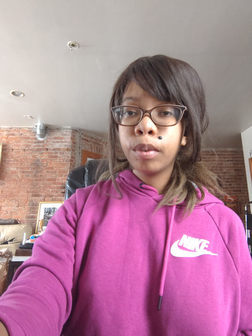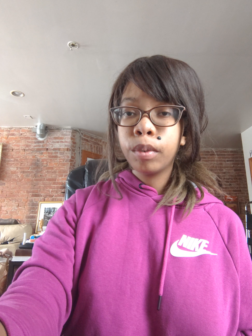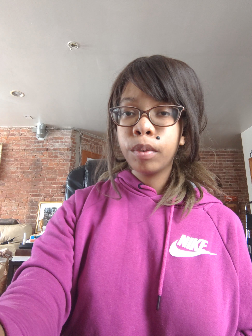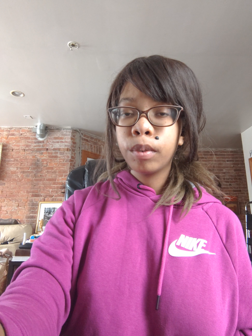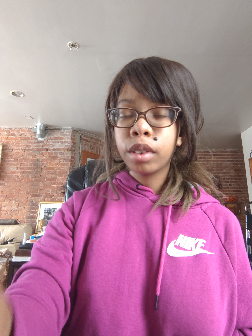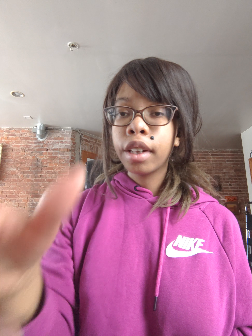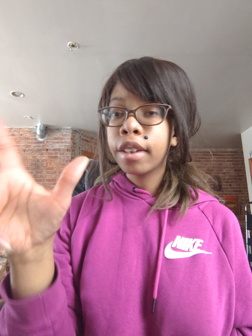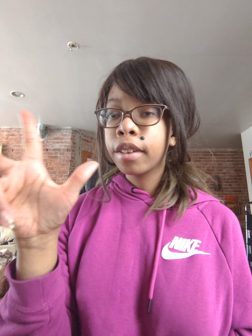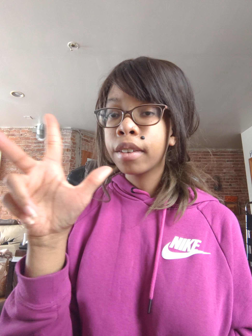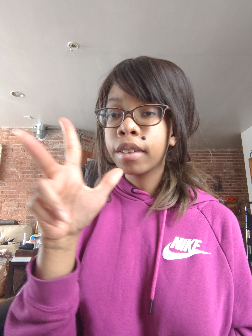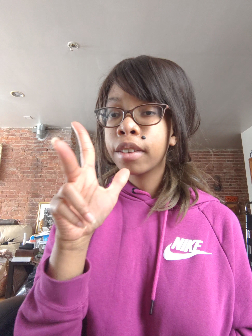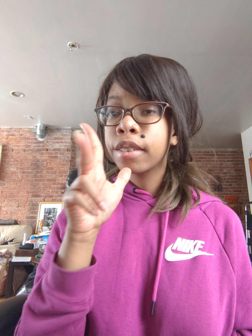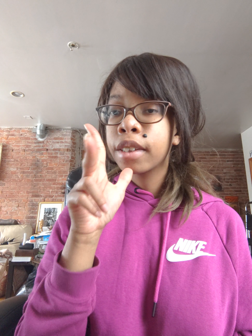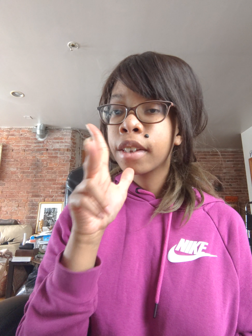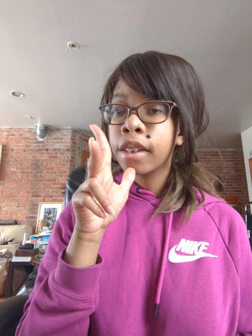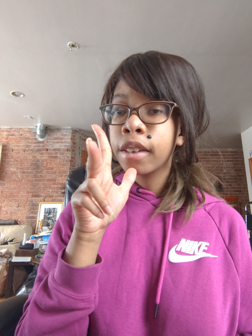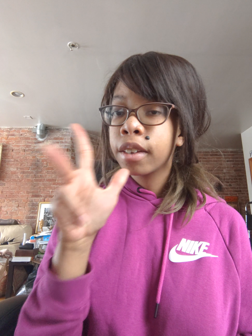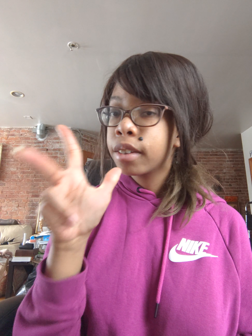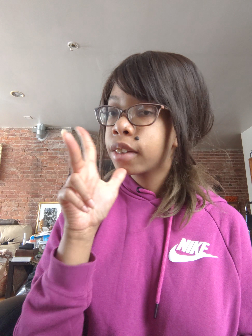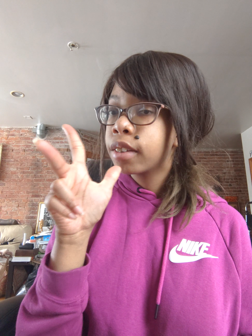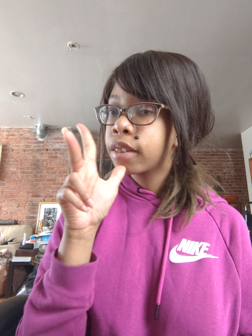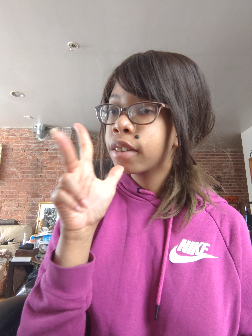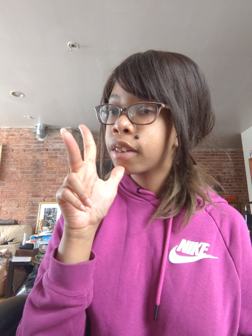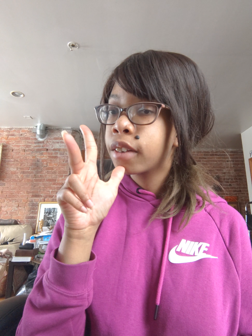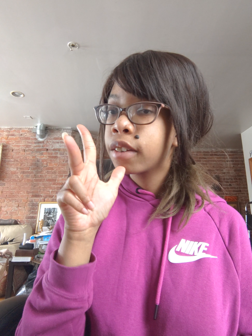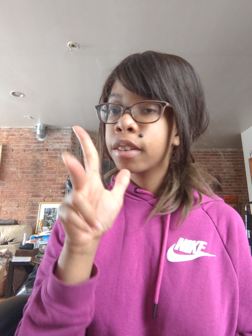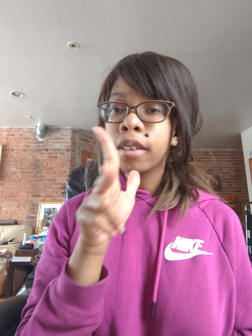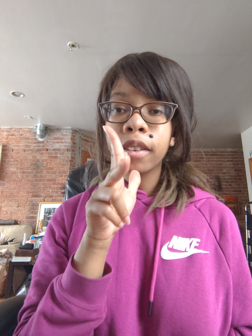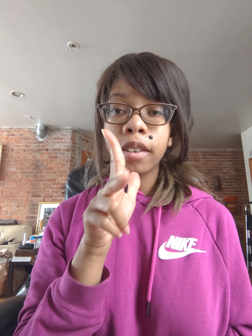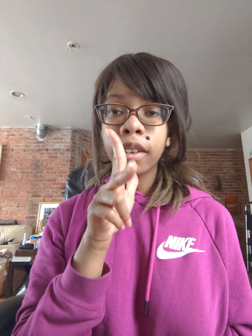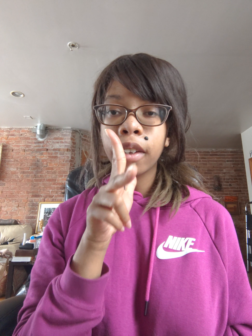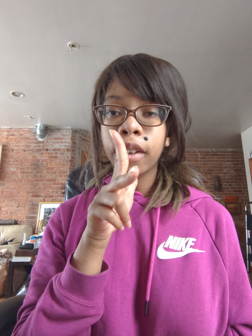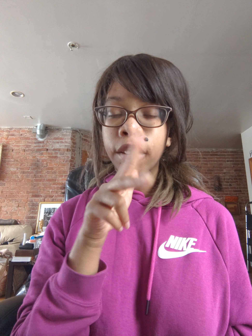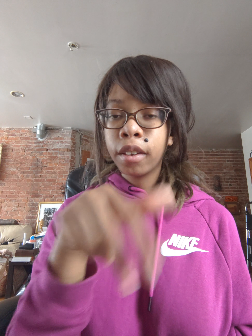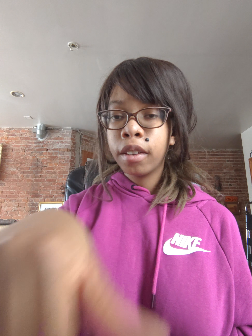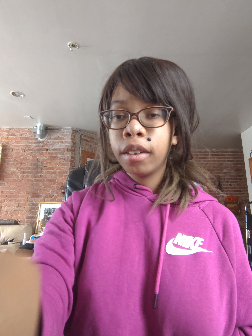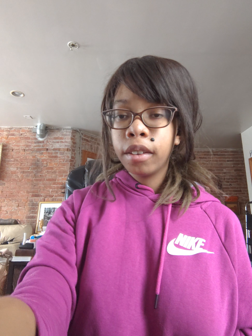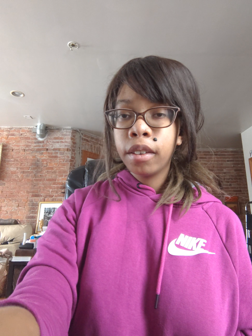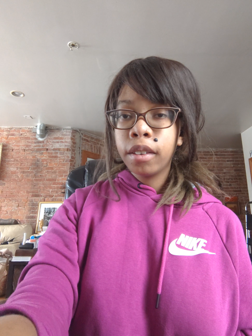hen